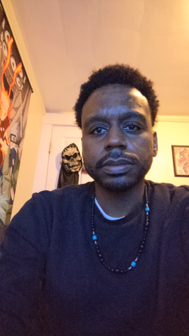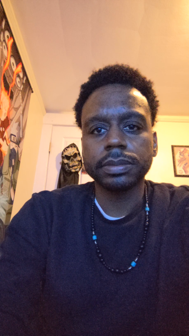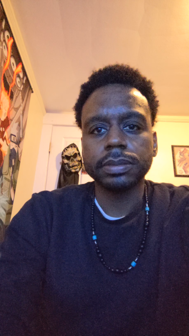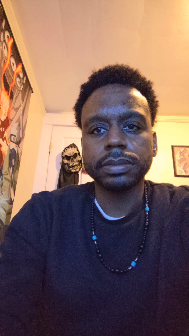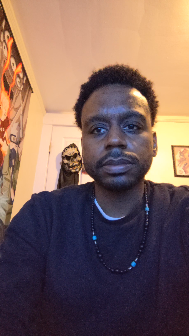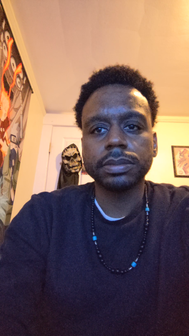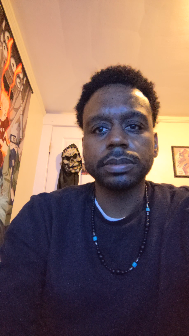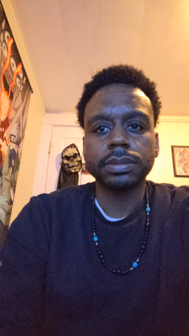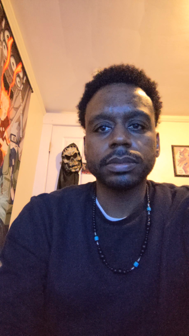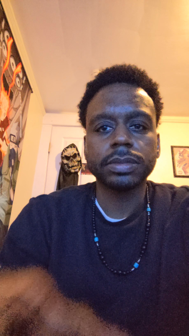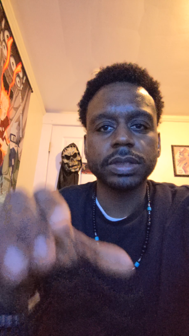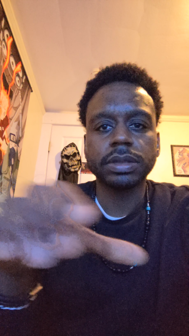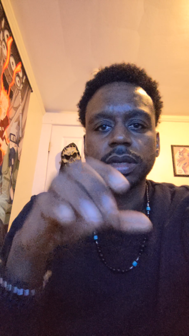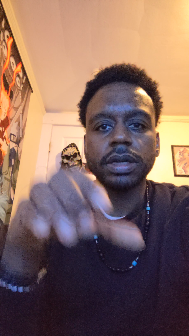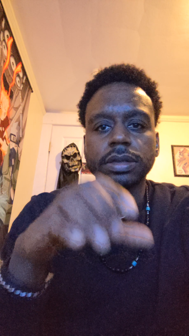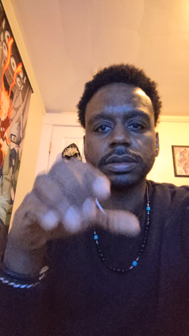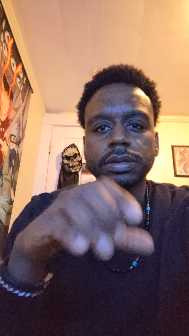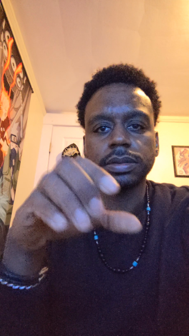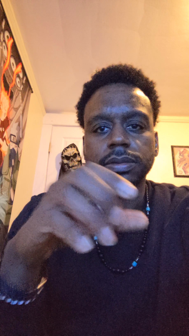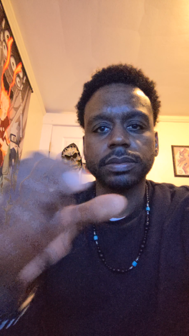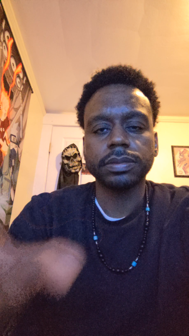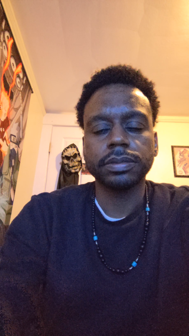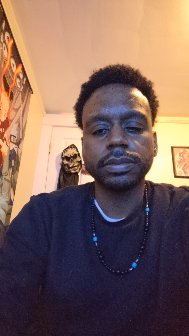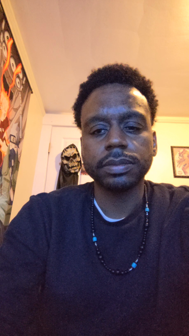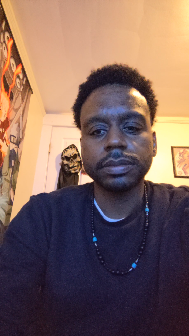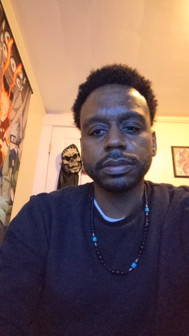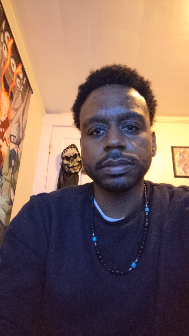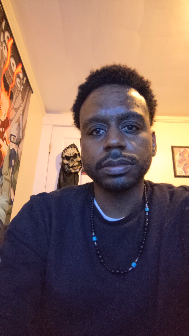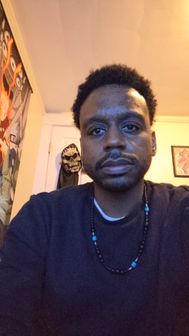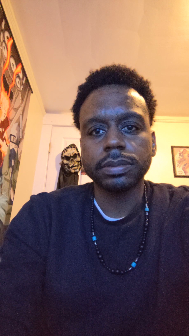does